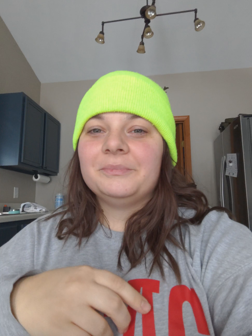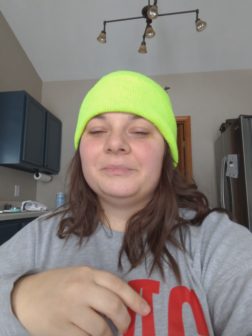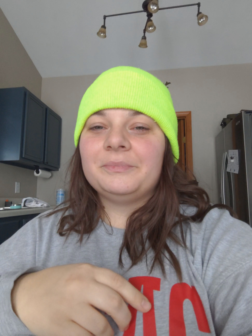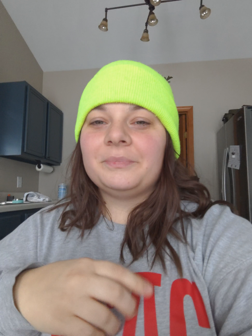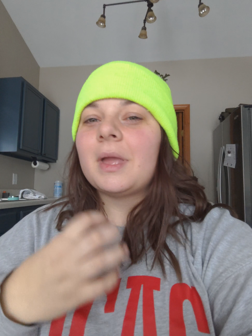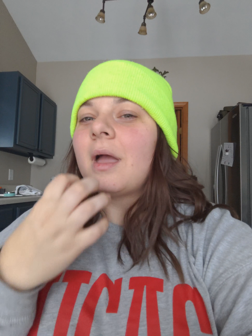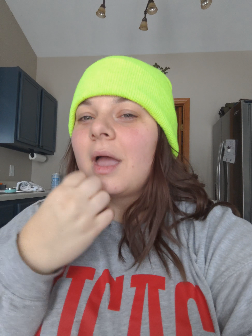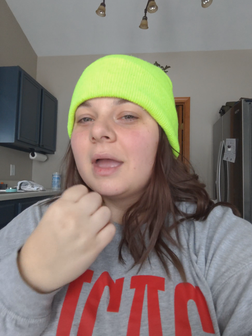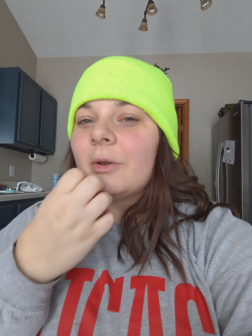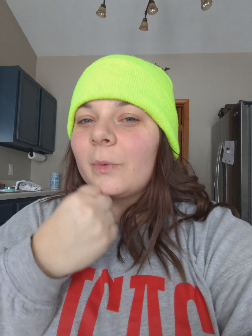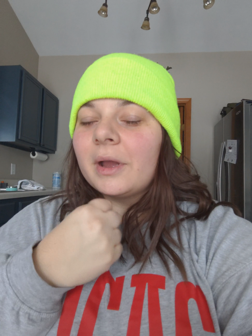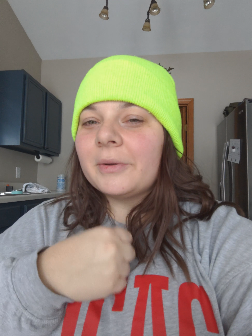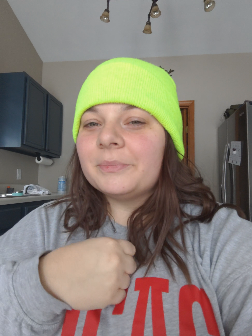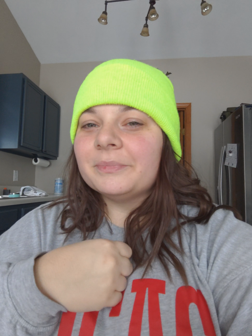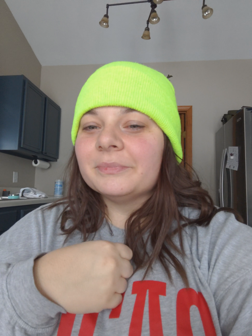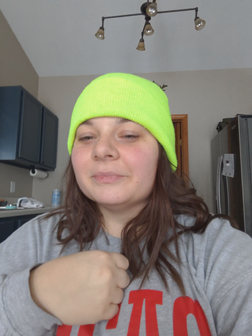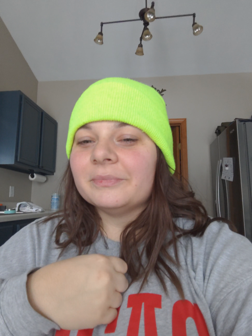underwear